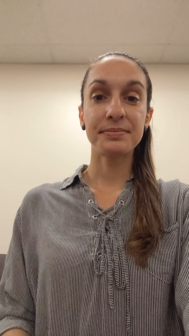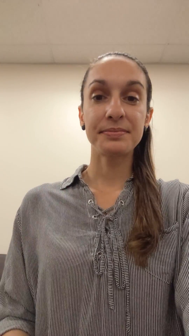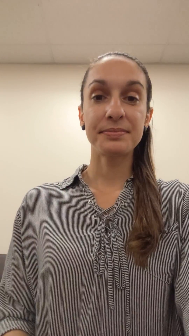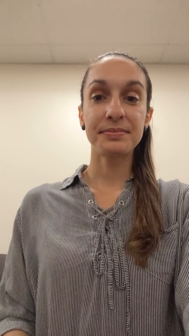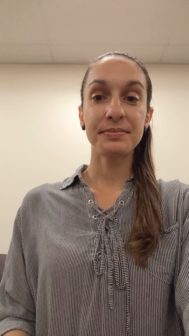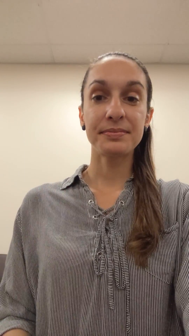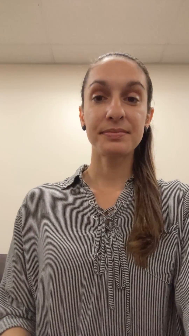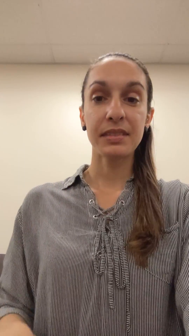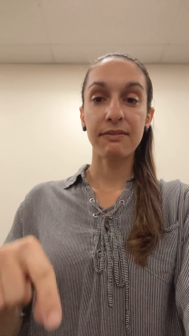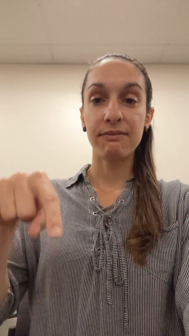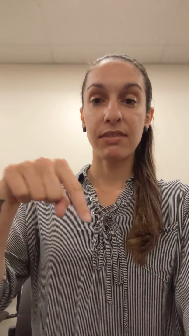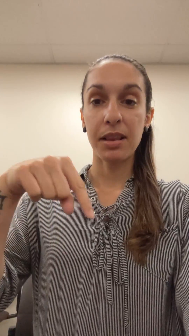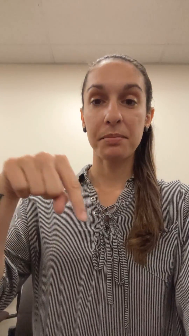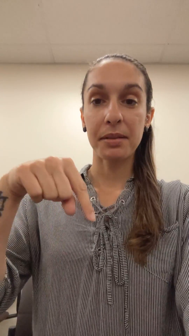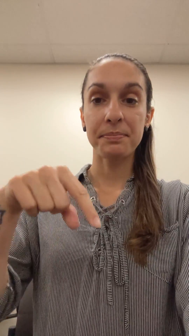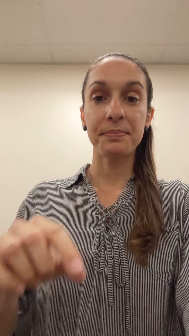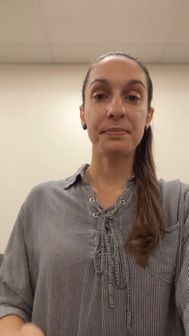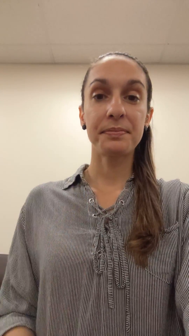flip-flop